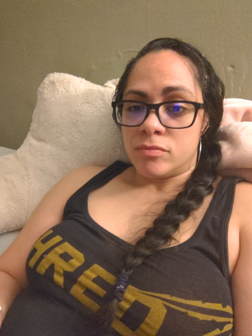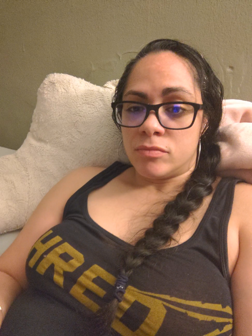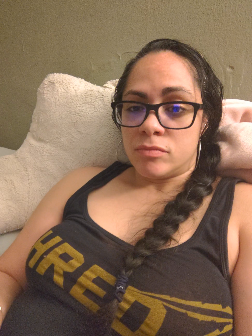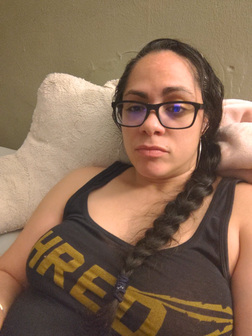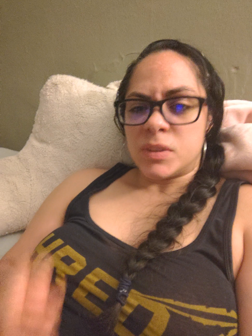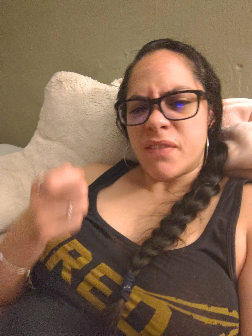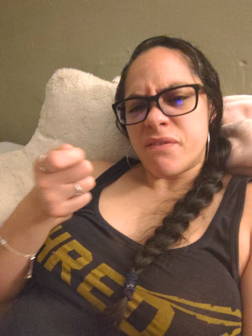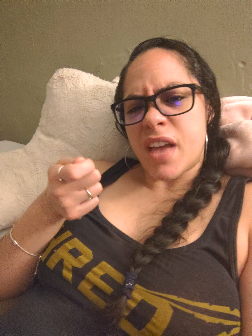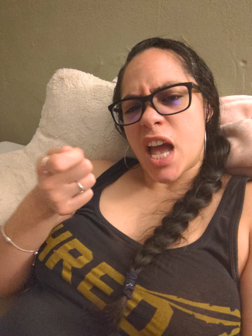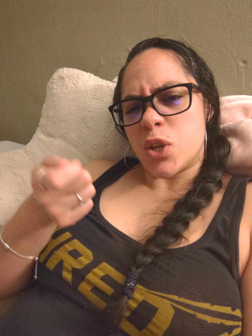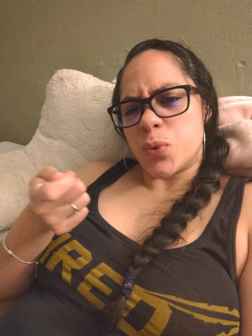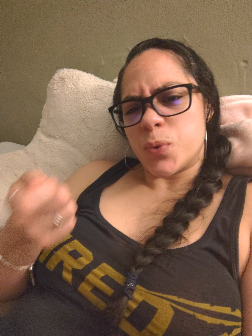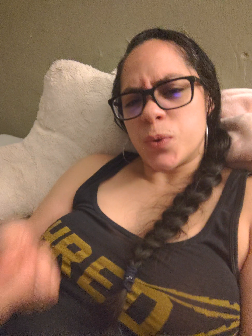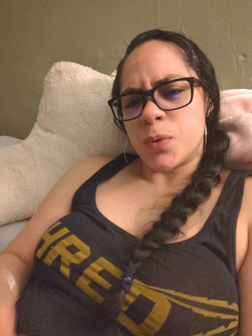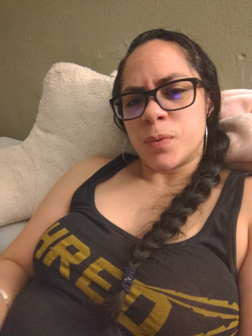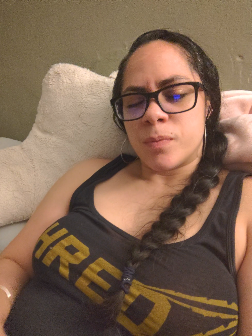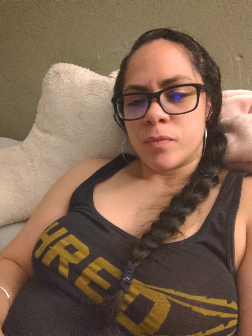vacuum